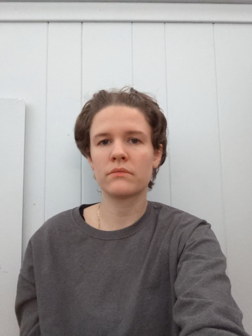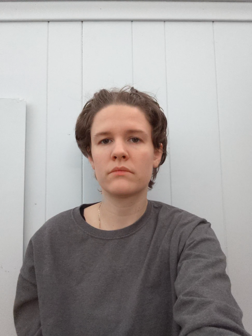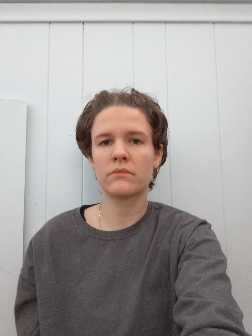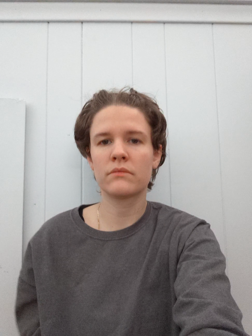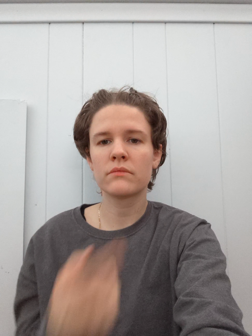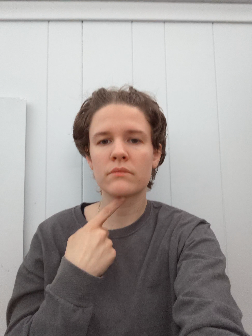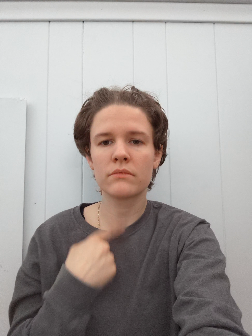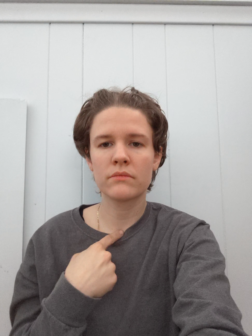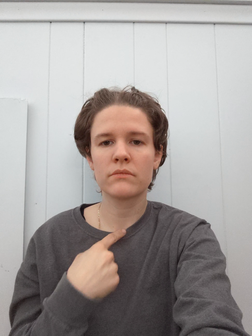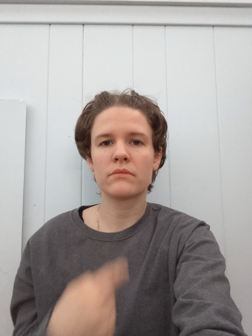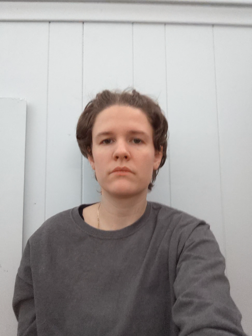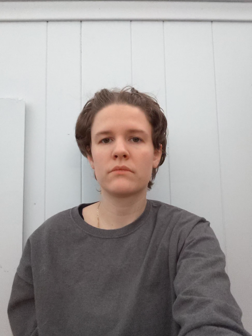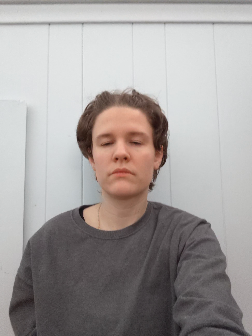thirsty